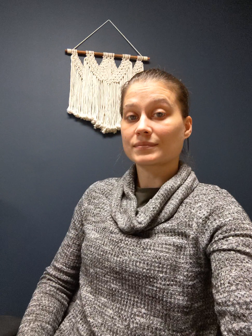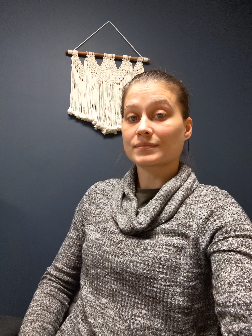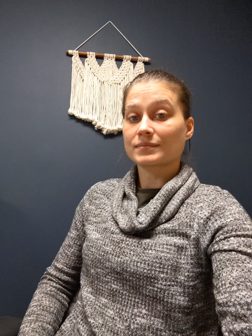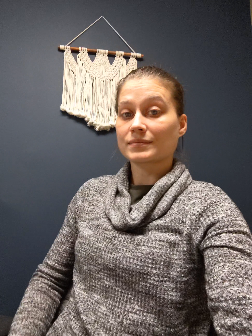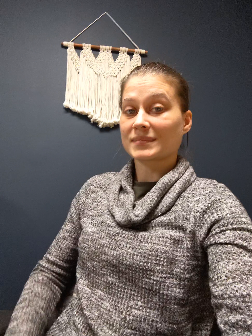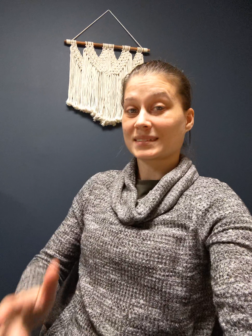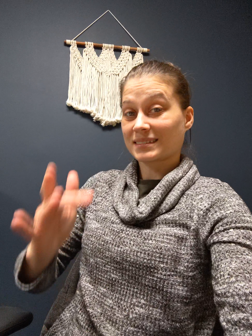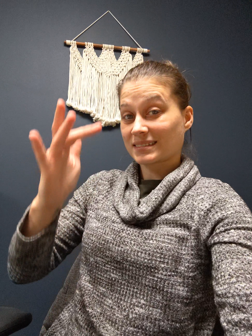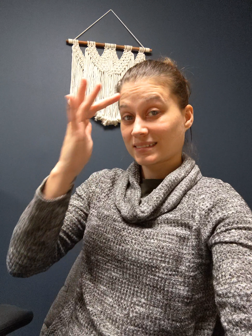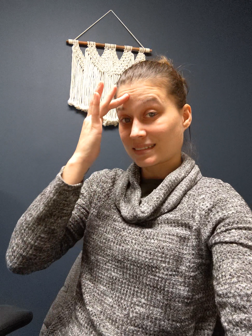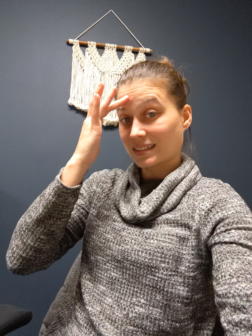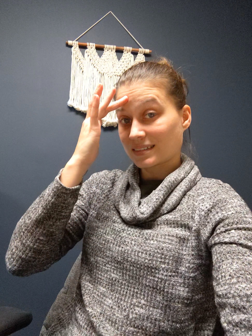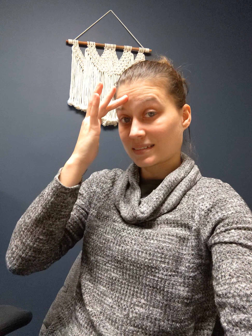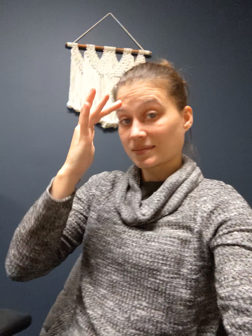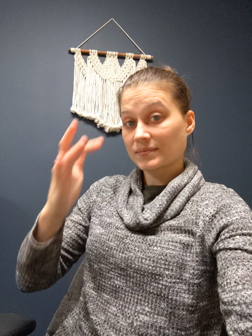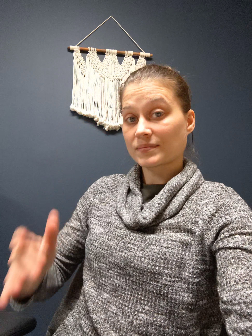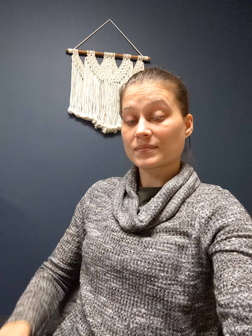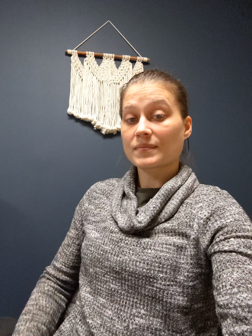sick